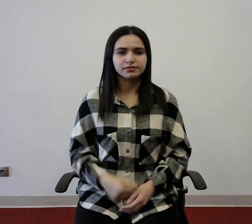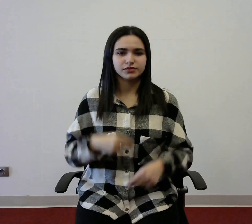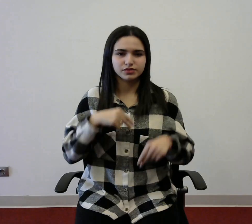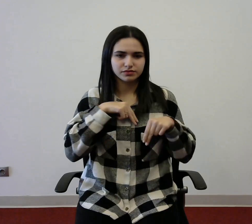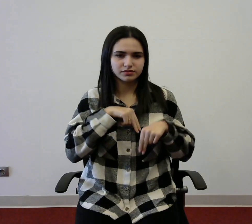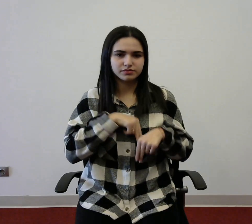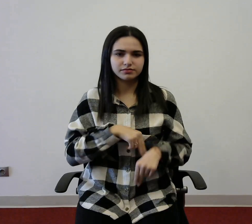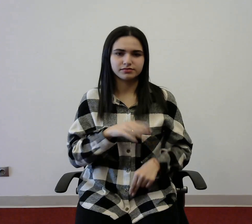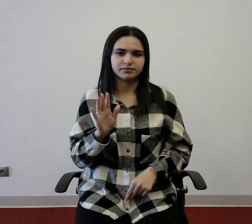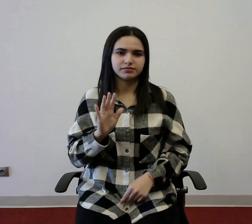zəhmət olmasa